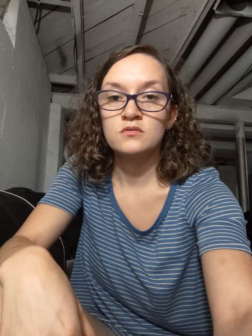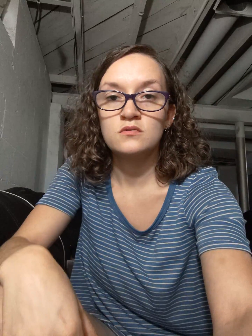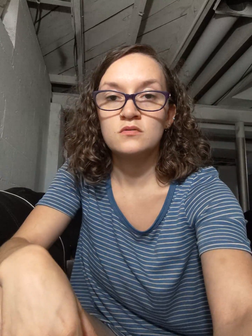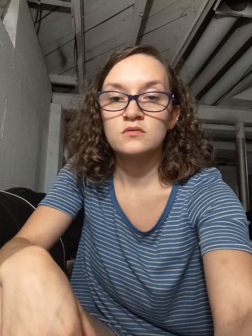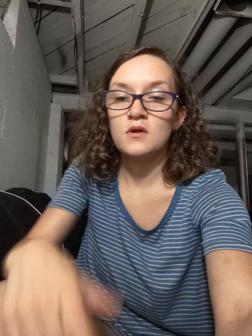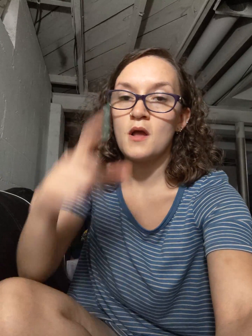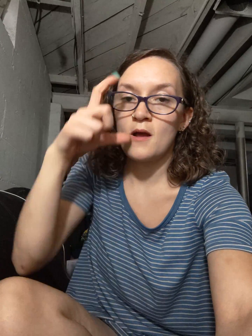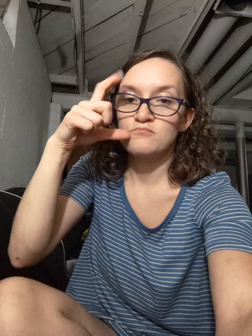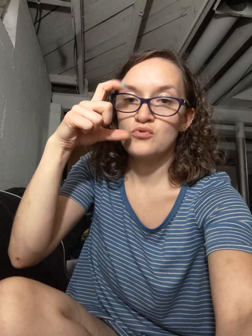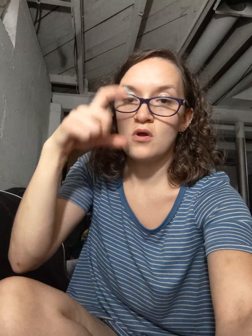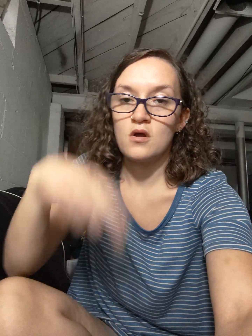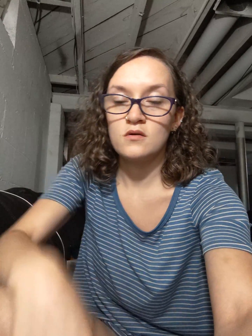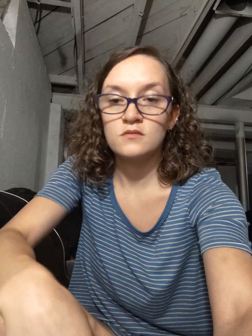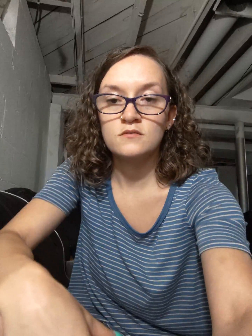camera